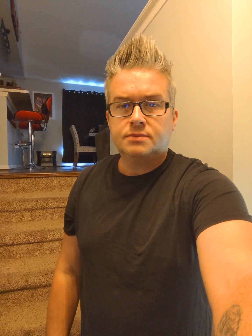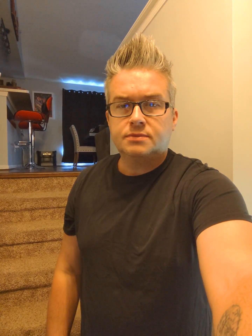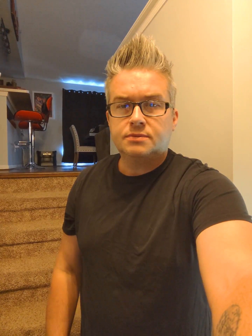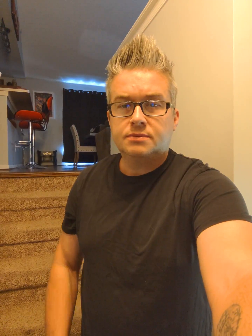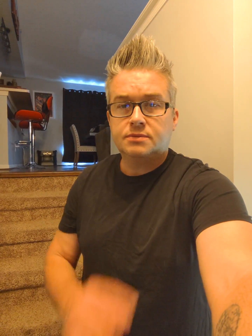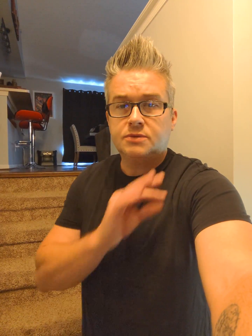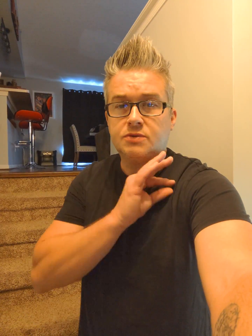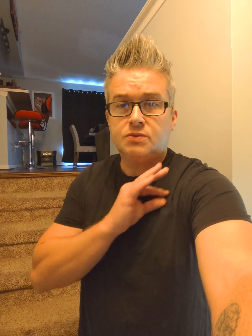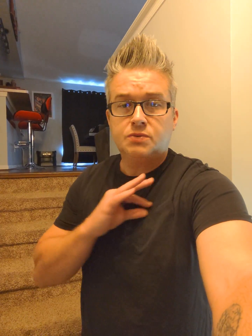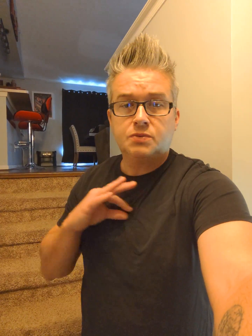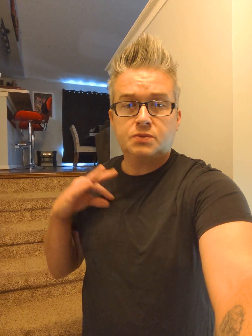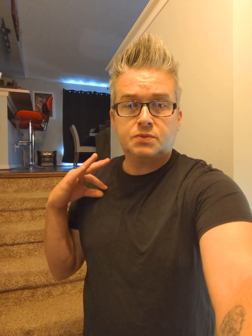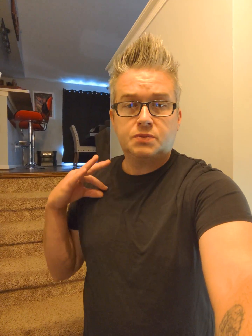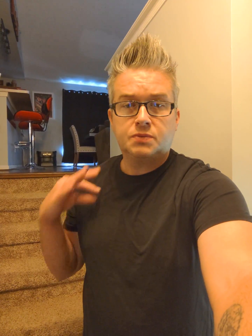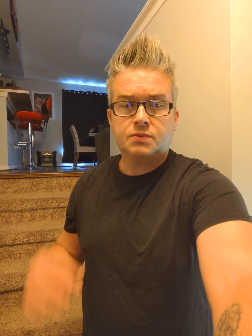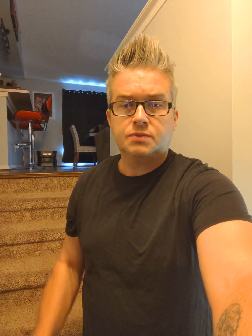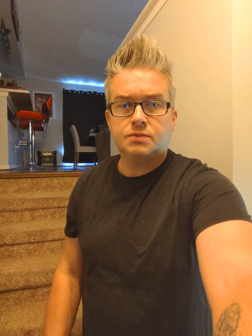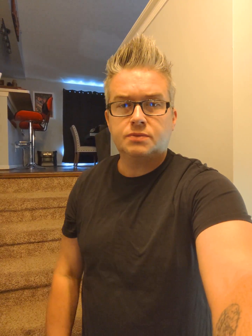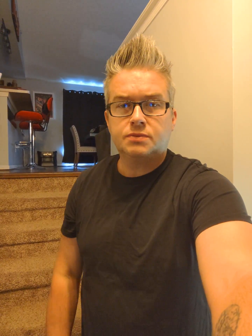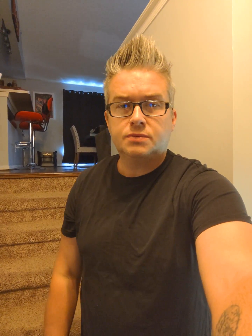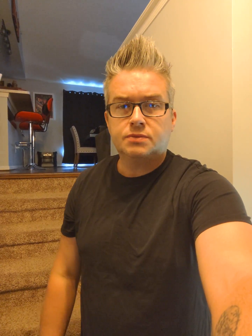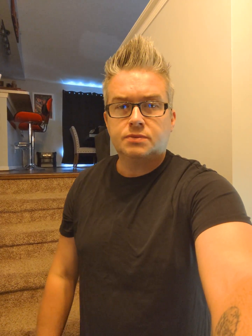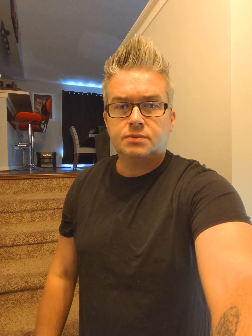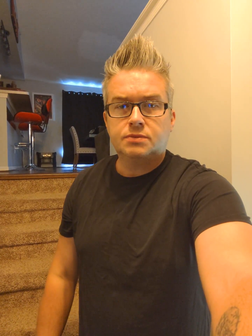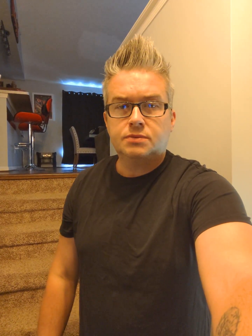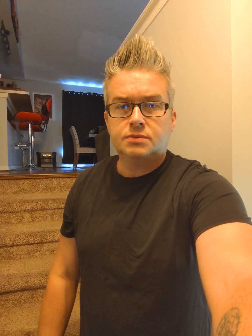beads